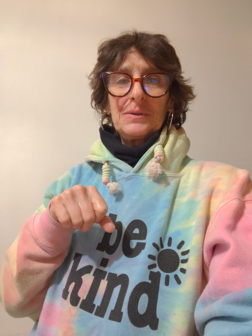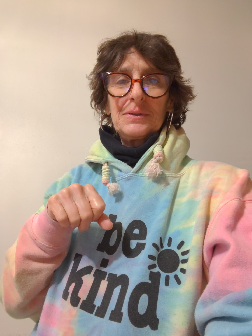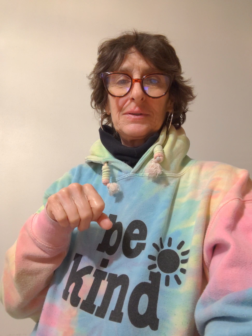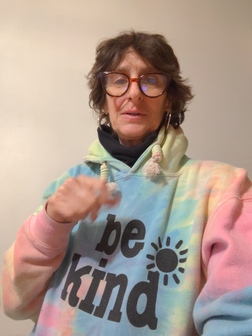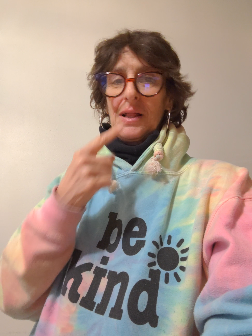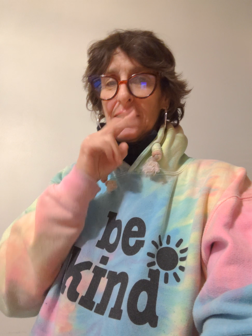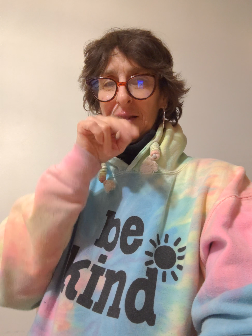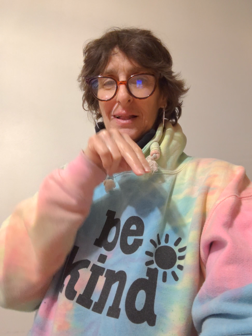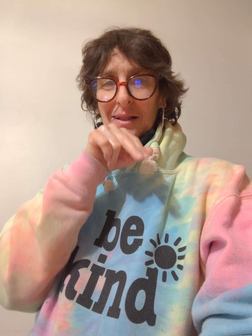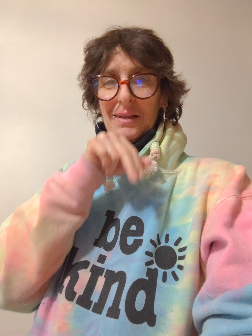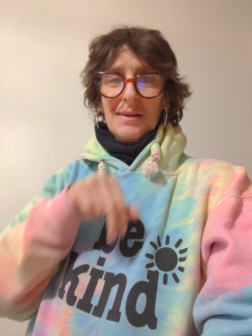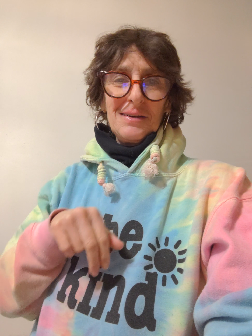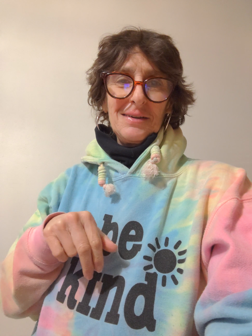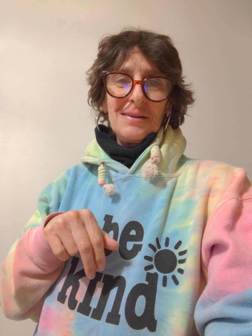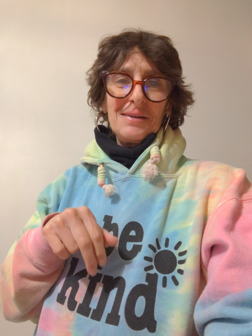tongue